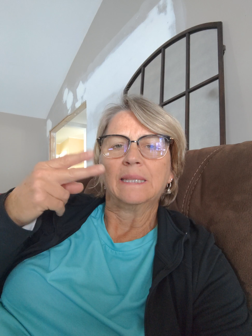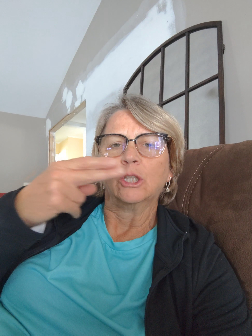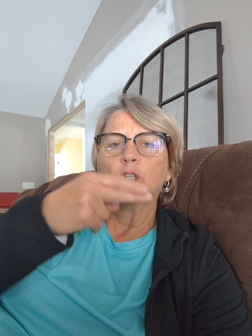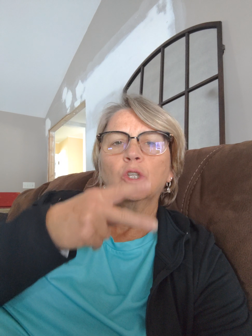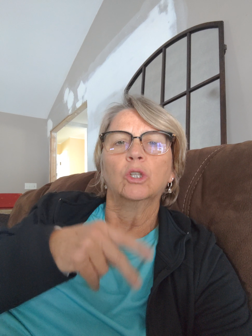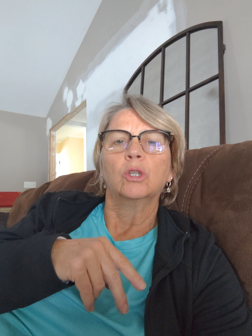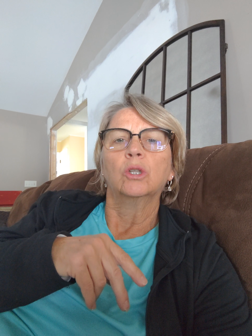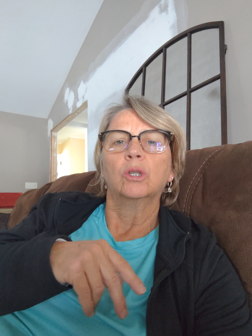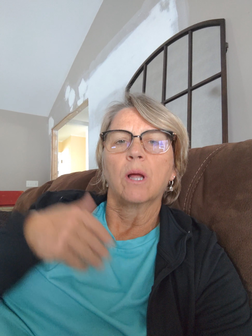scissors